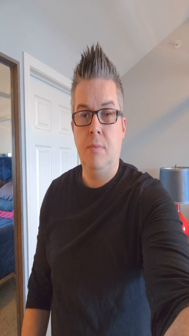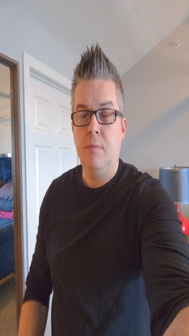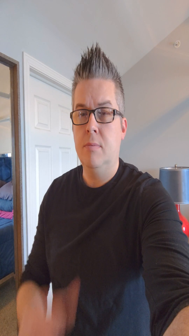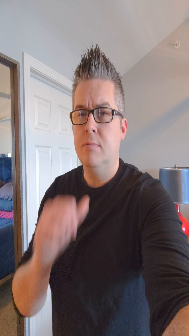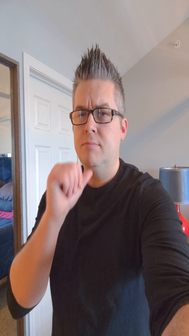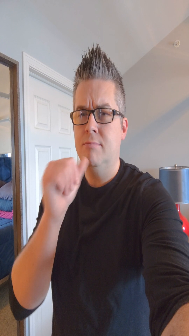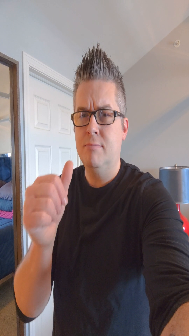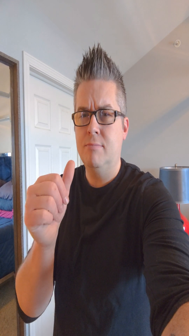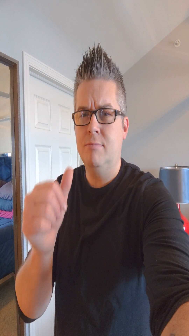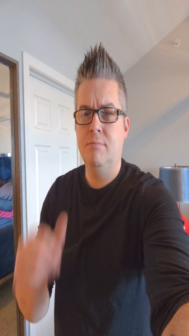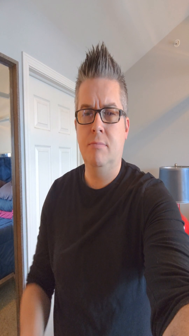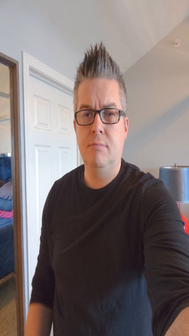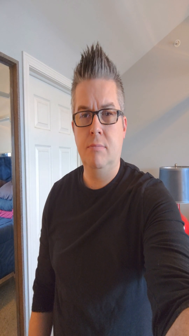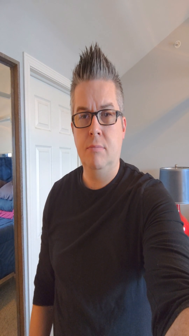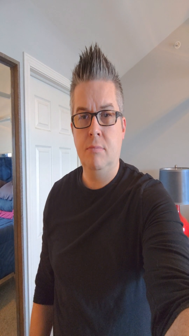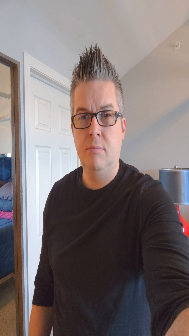not